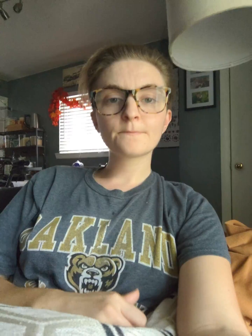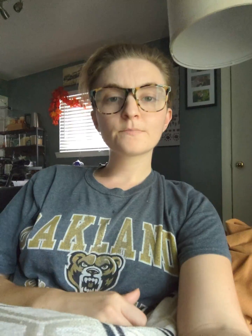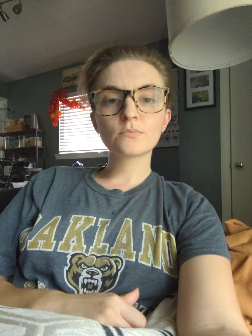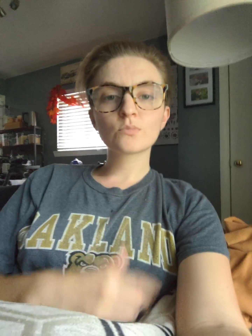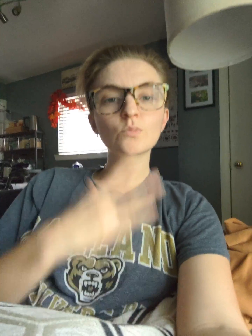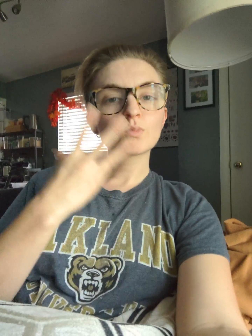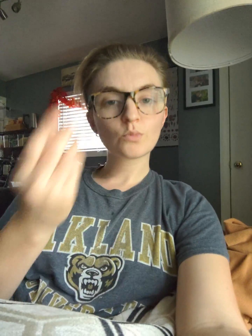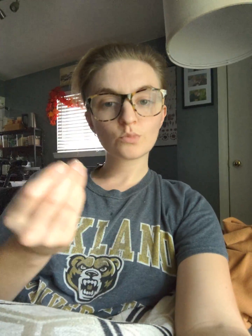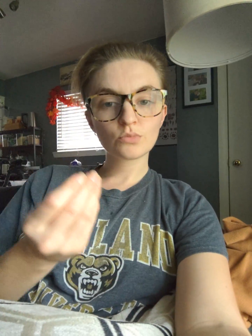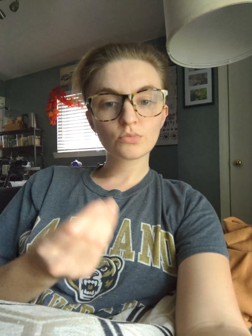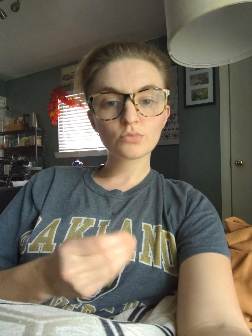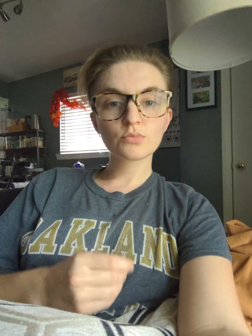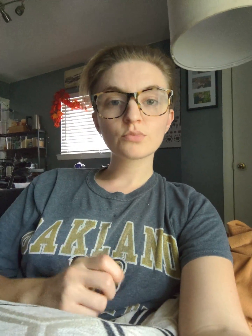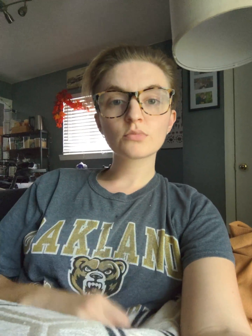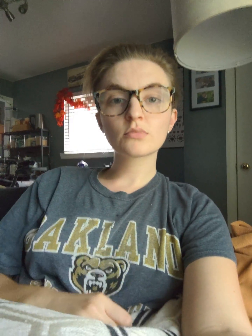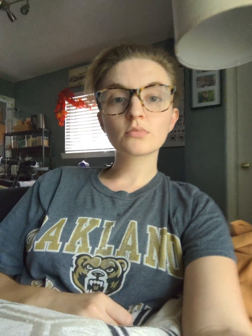going to